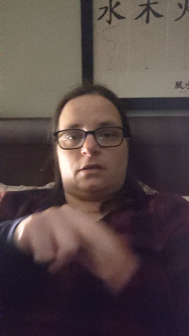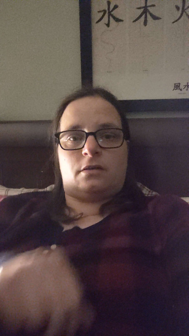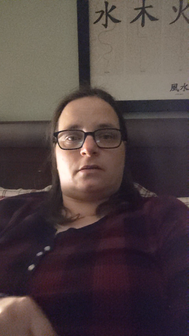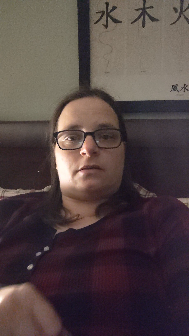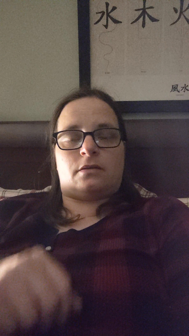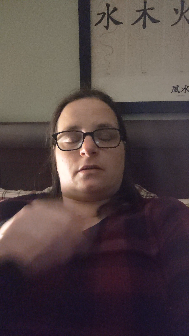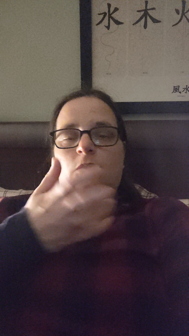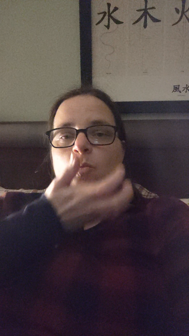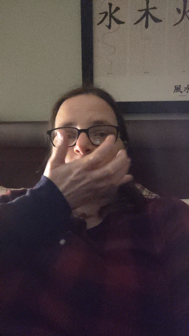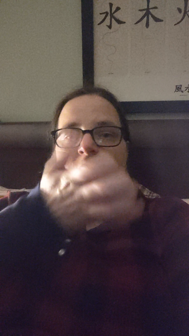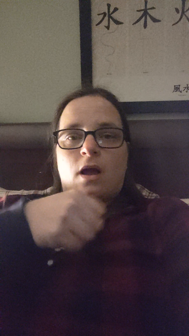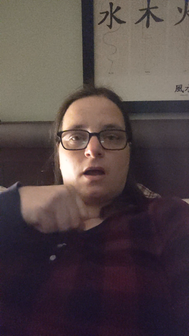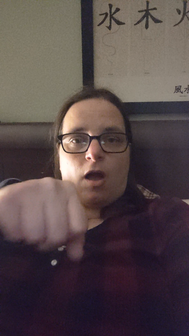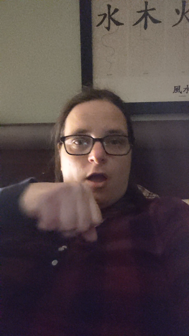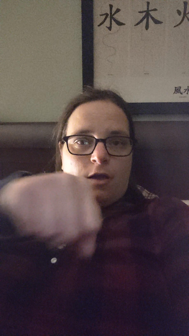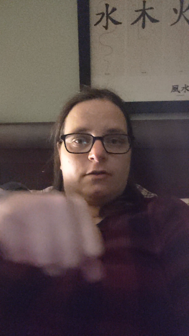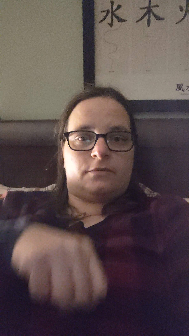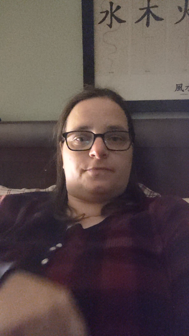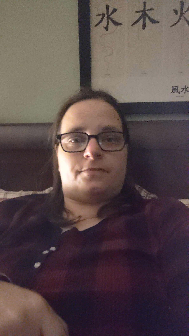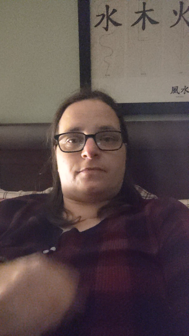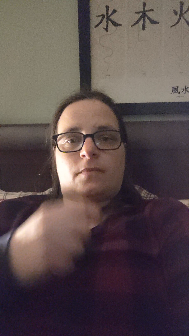lawn mower